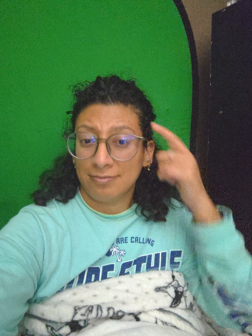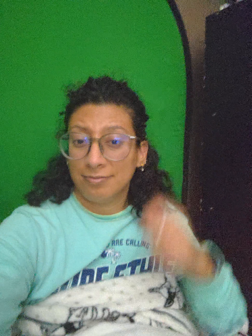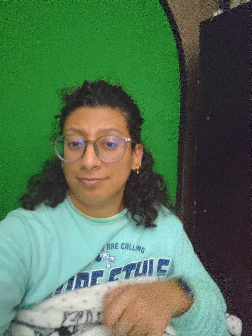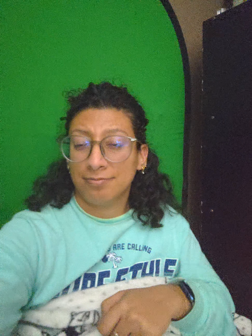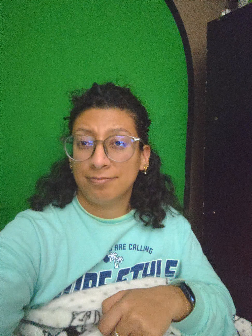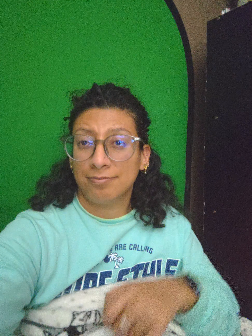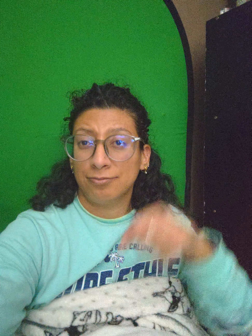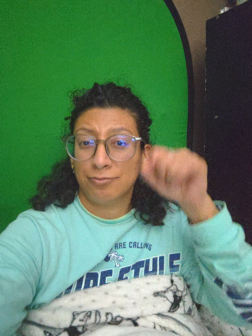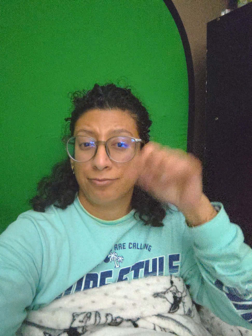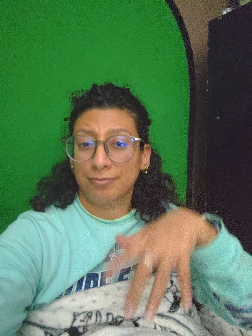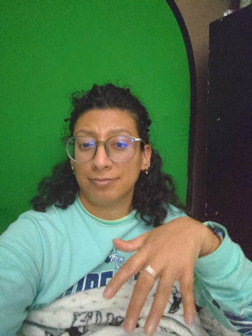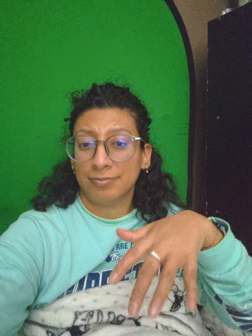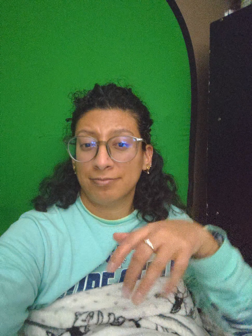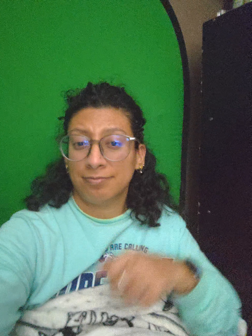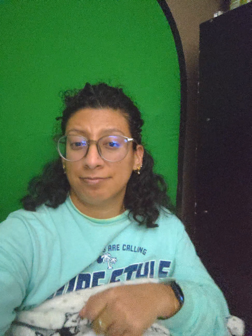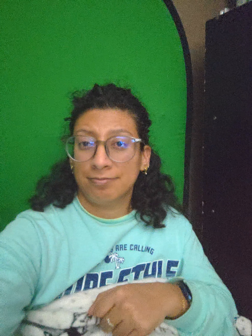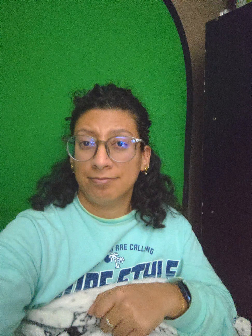drop